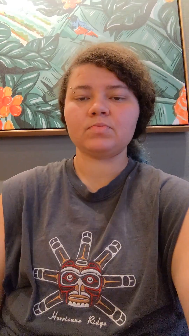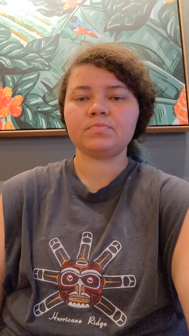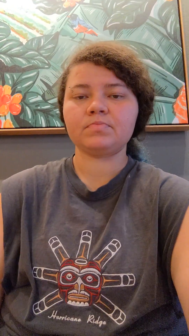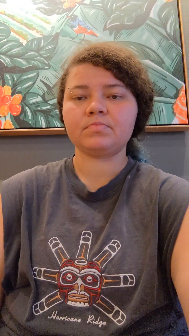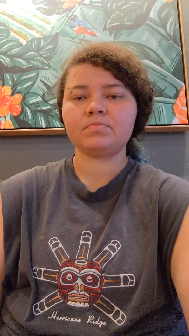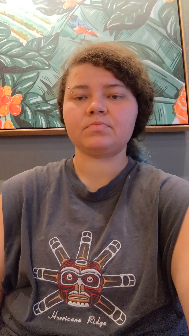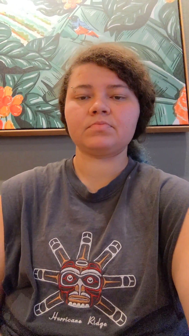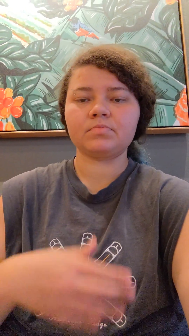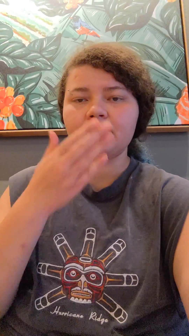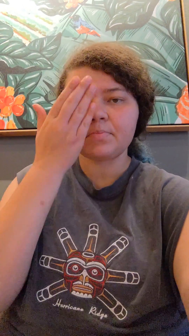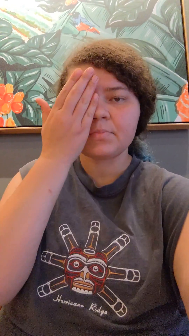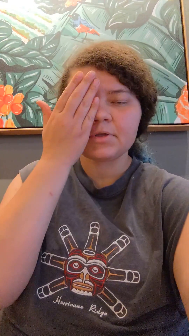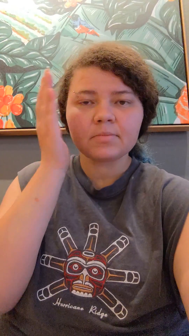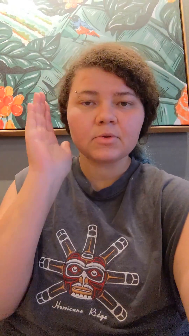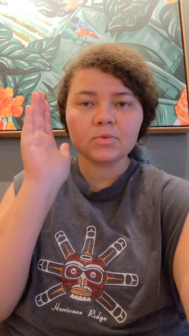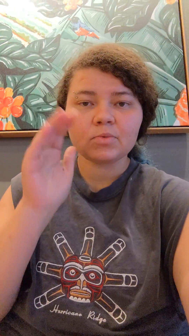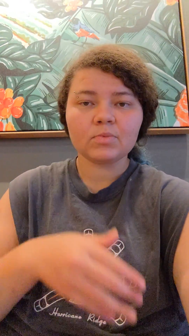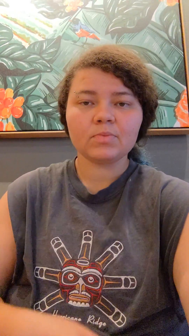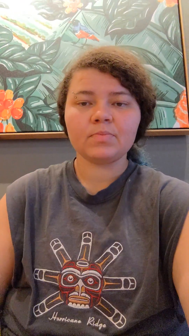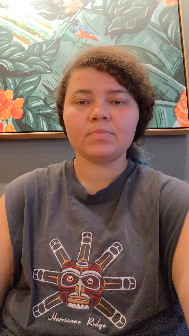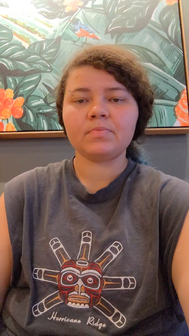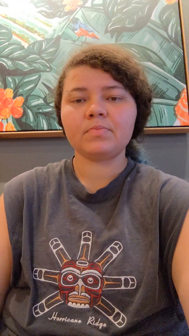peekaboo